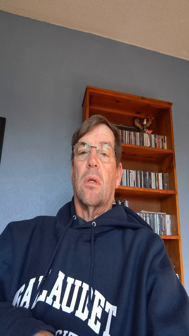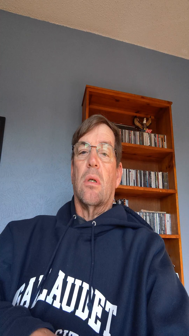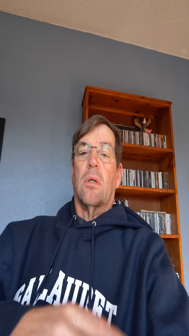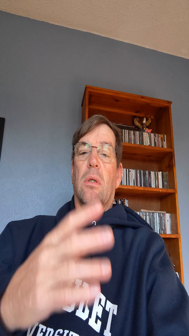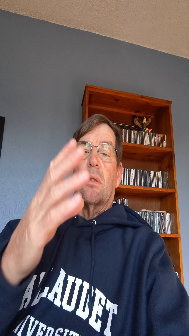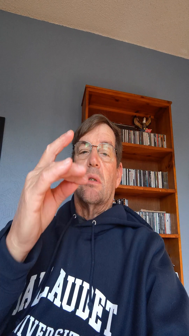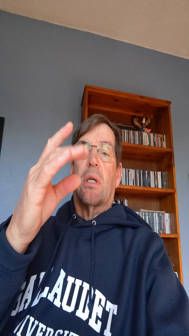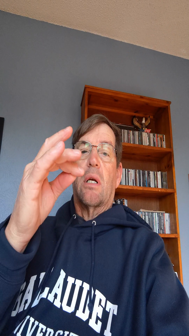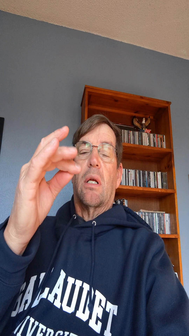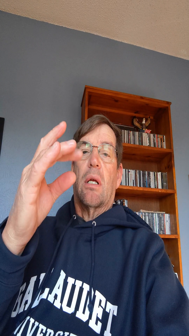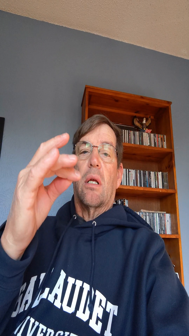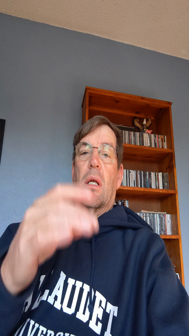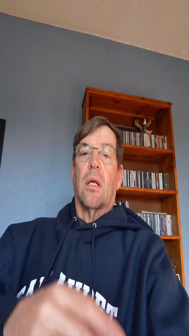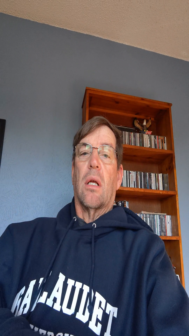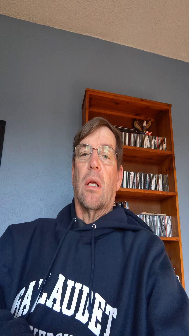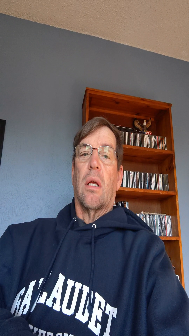sticky